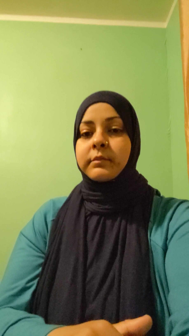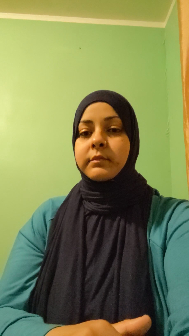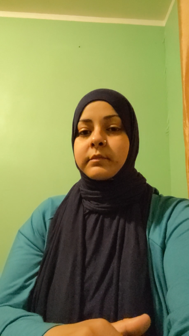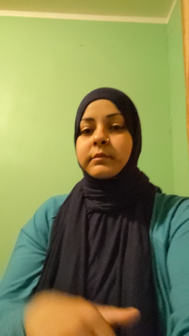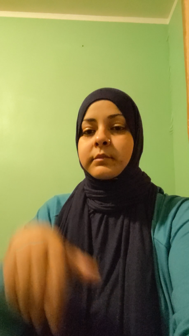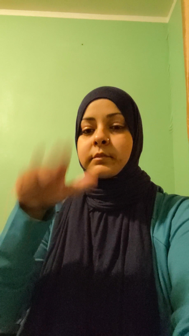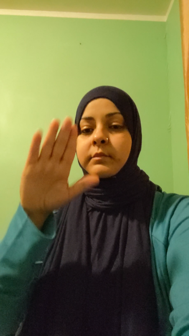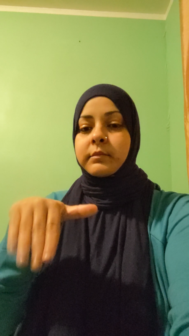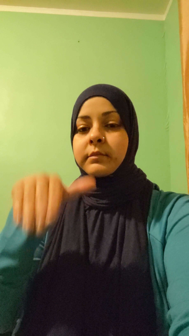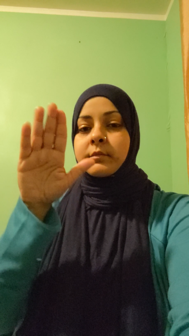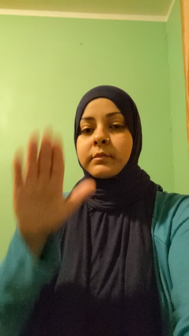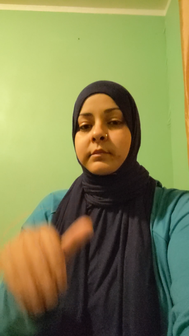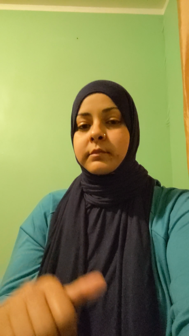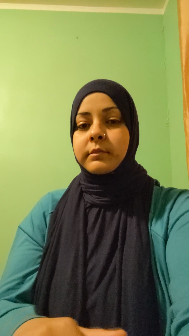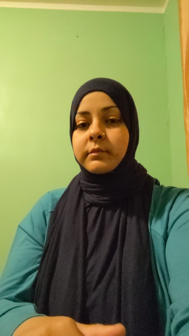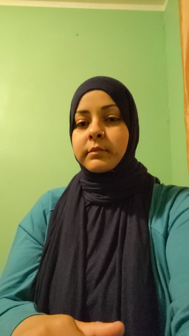paint